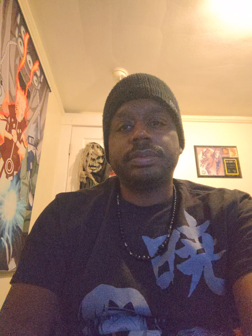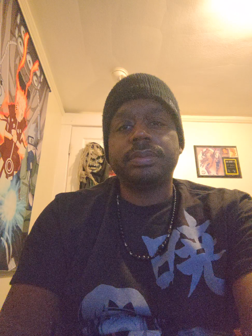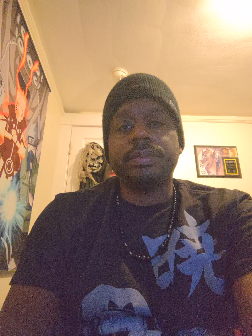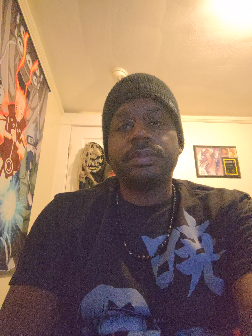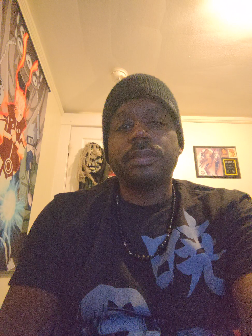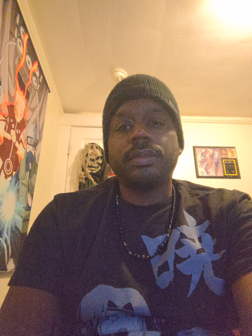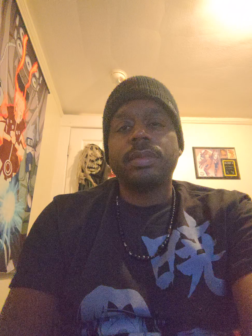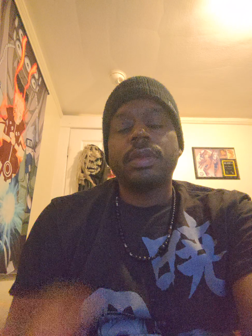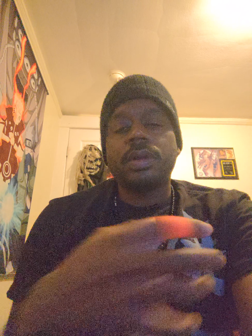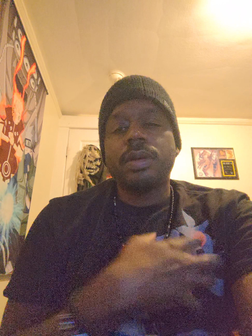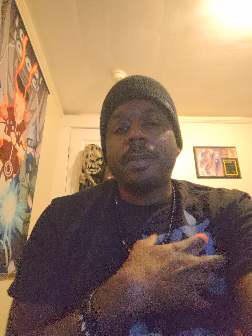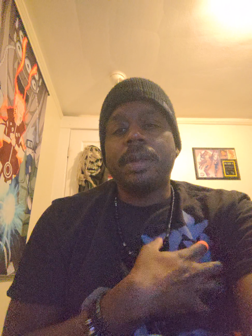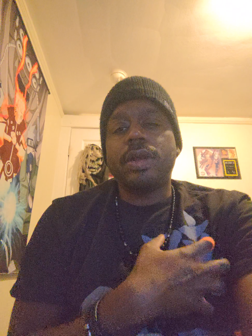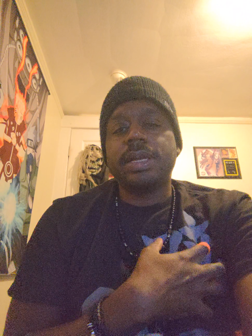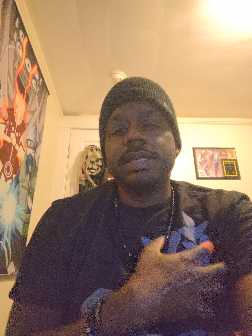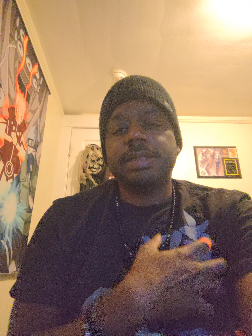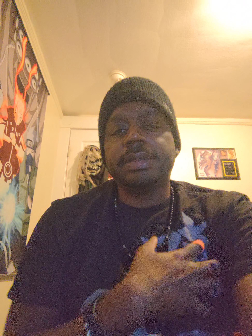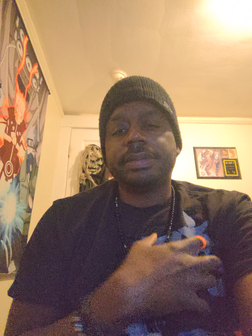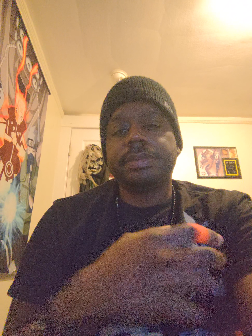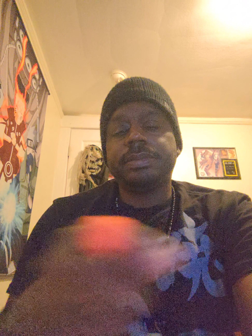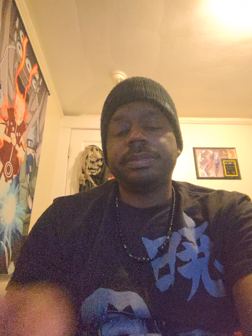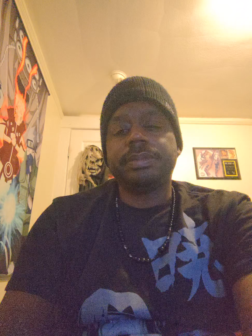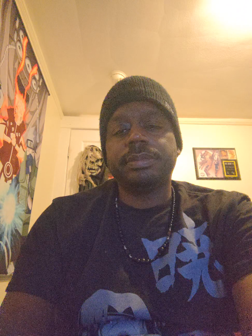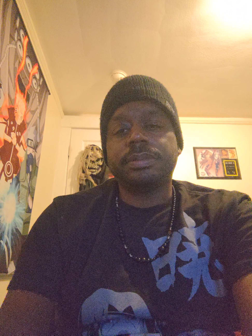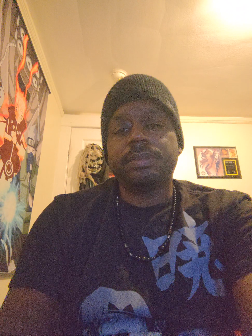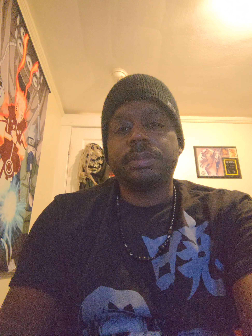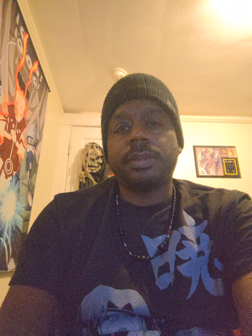police